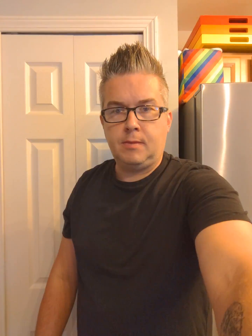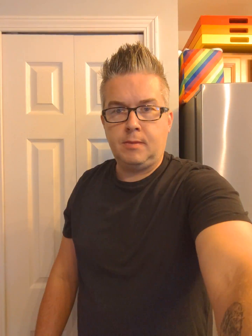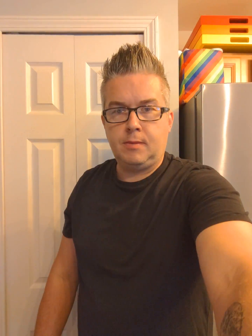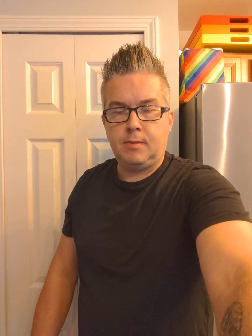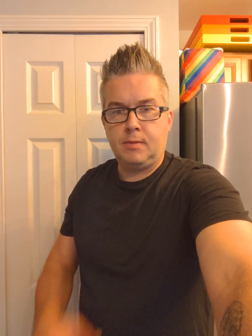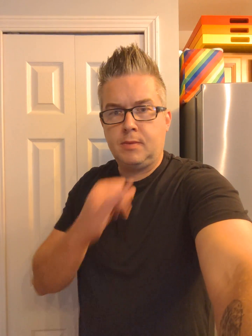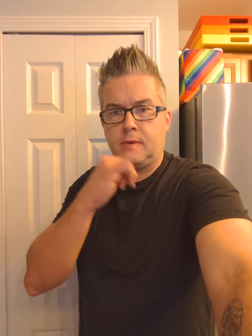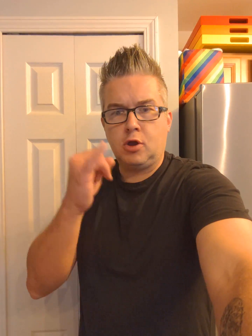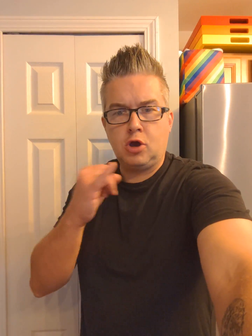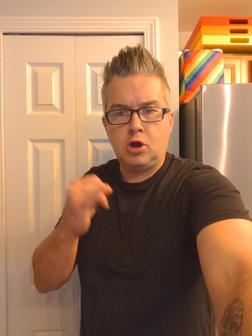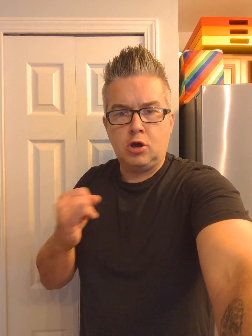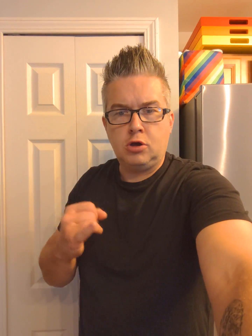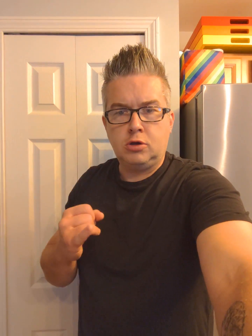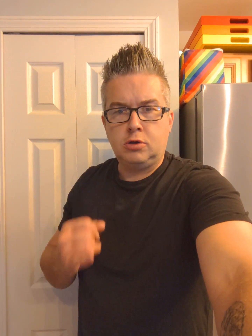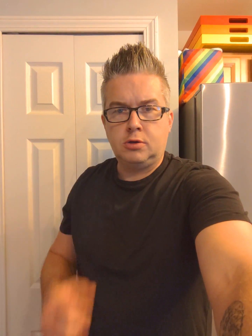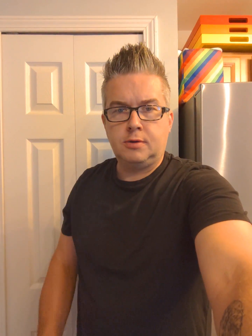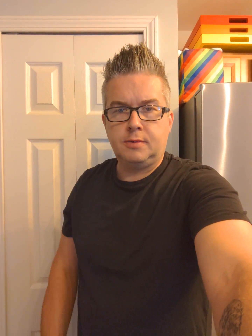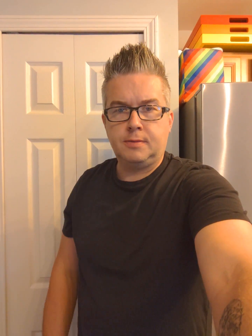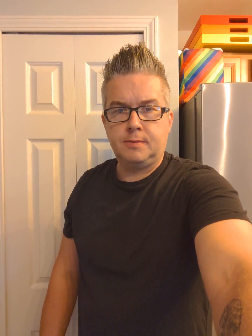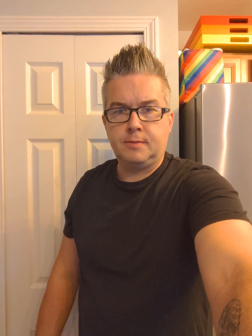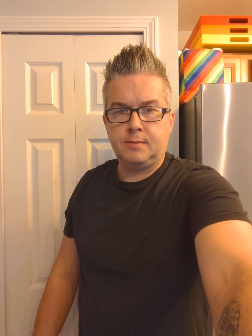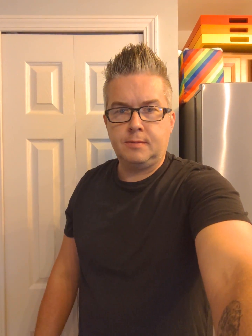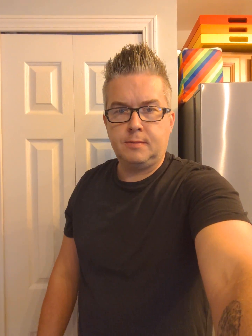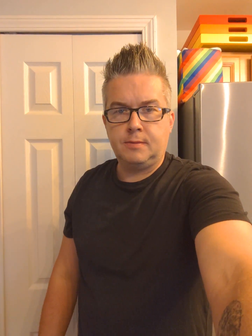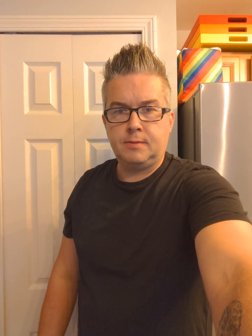draw